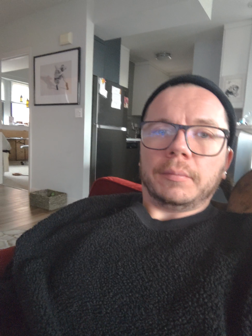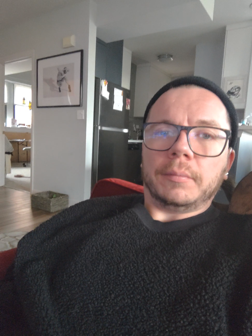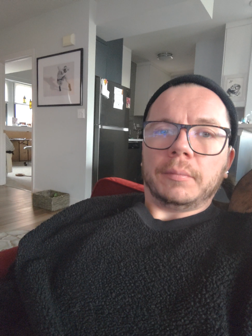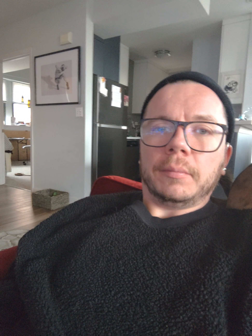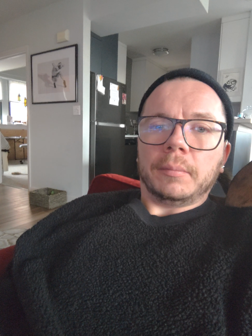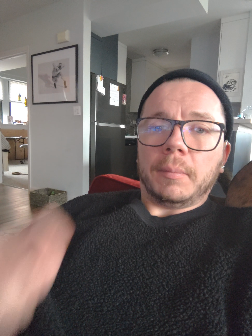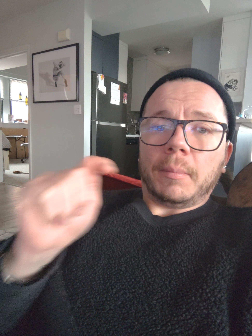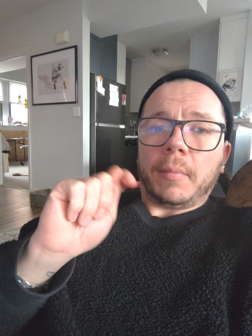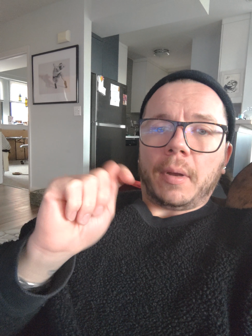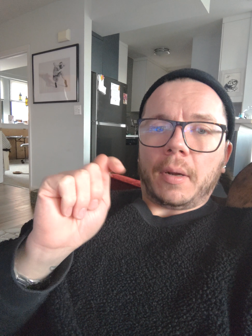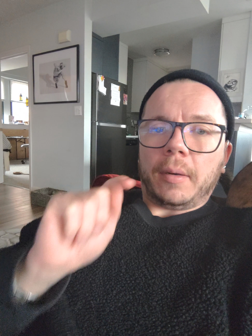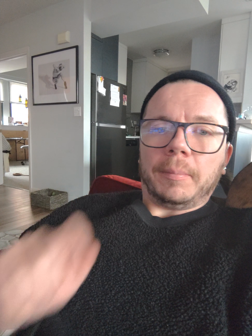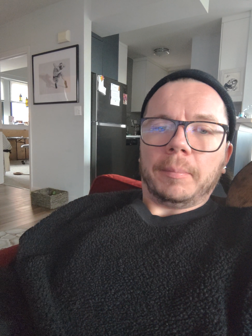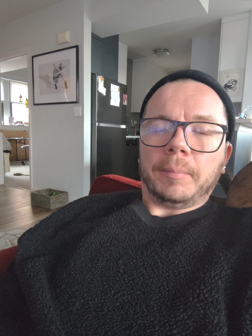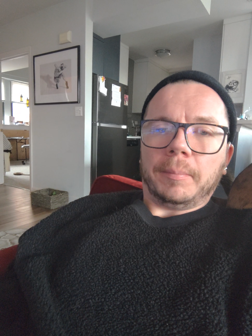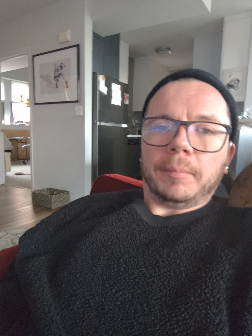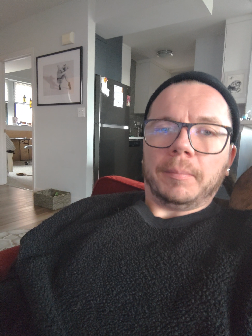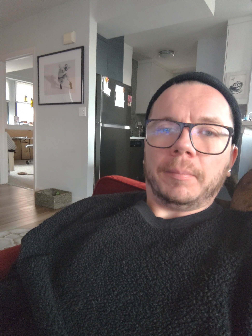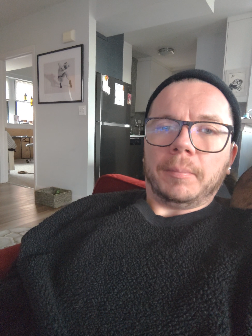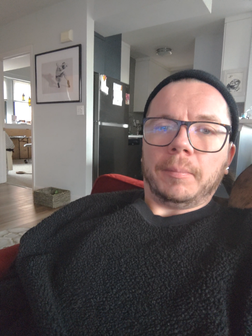potty